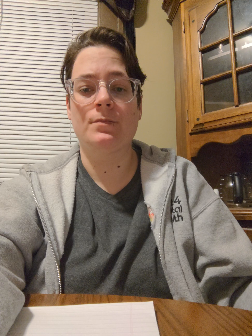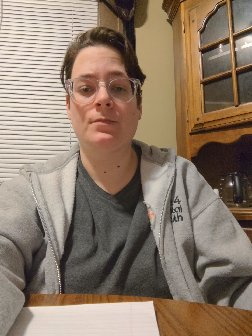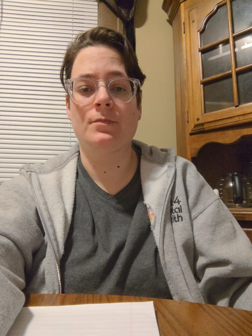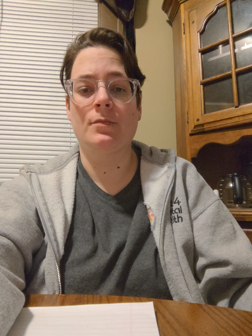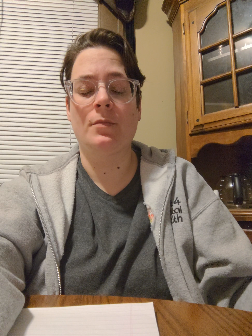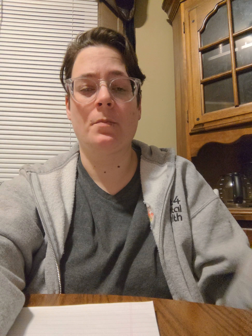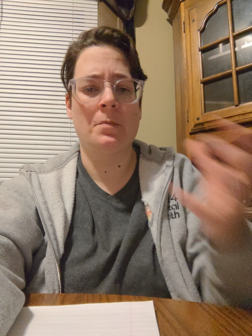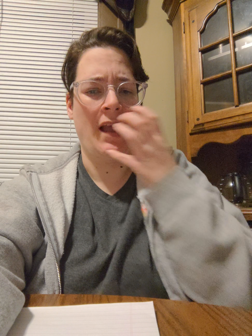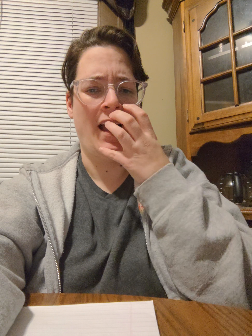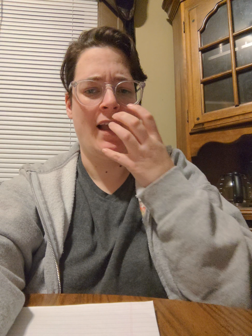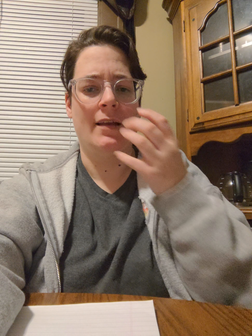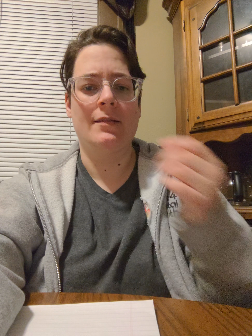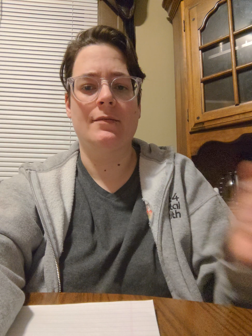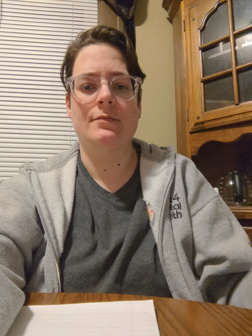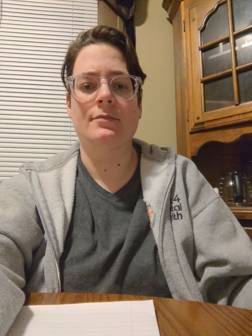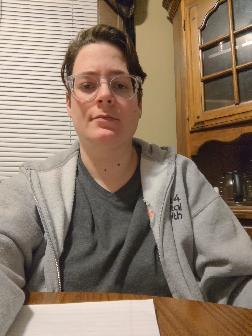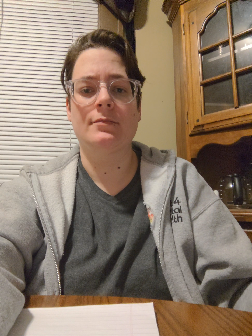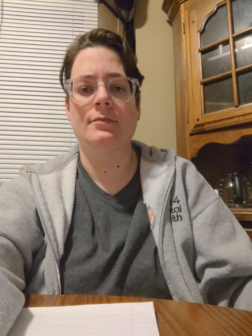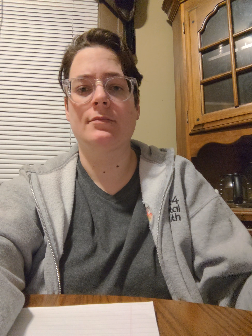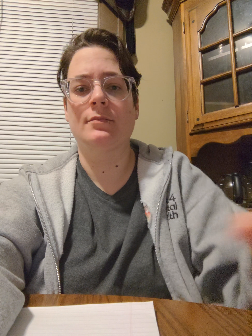mad